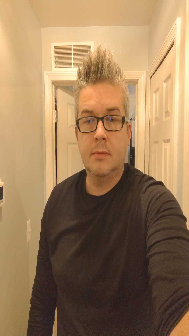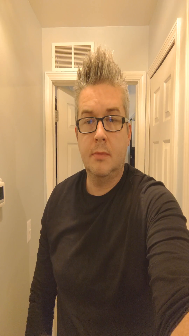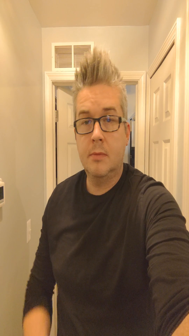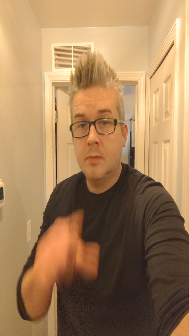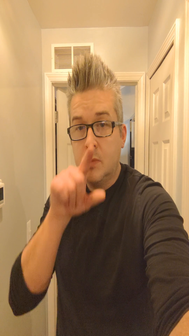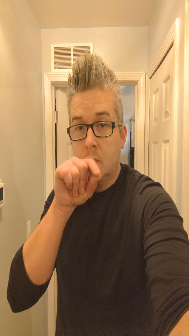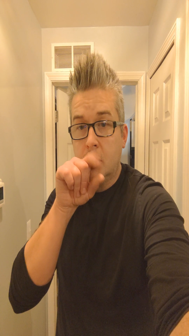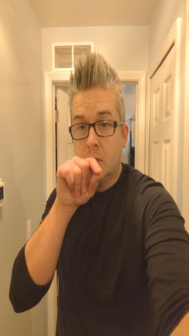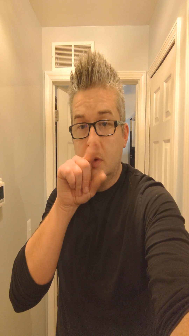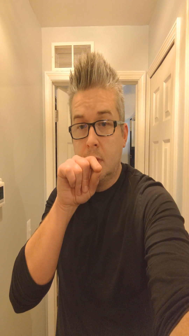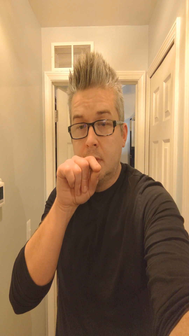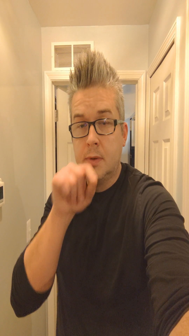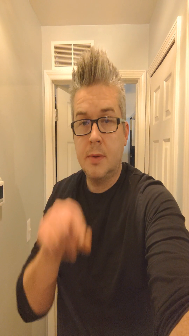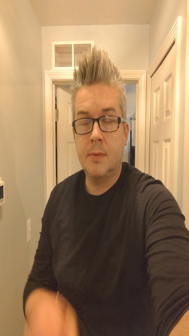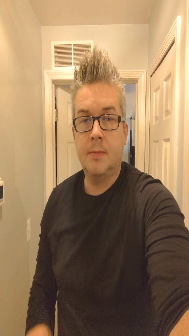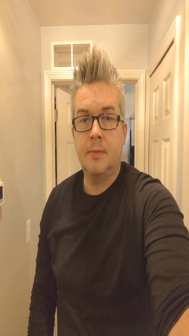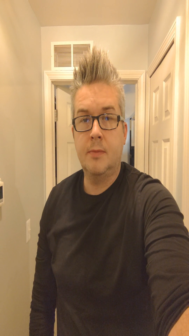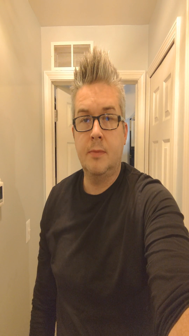bird